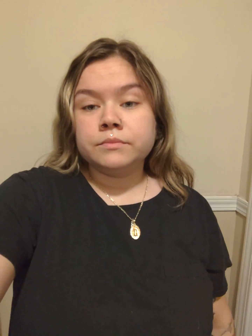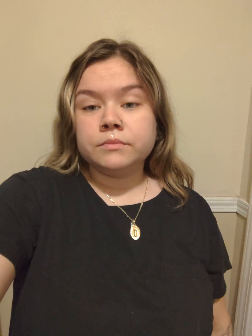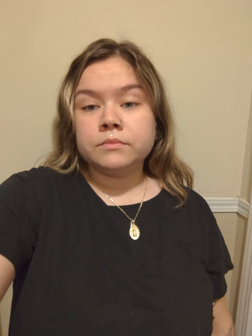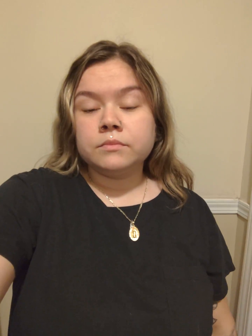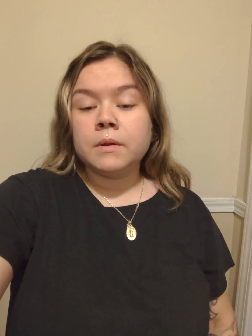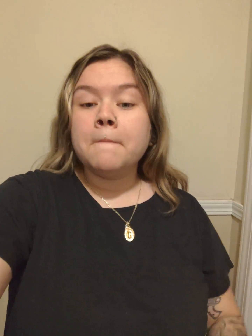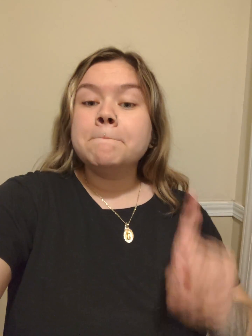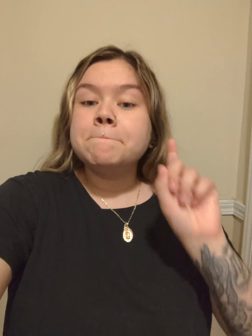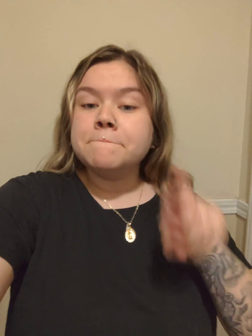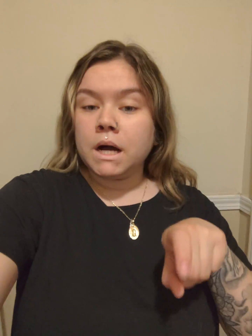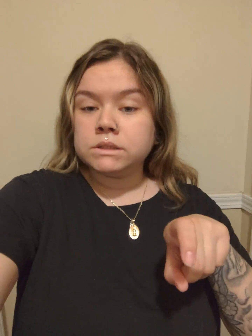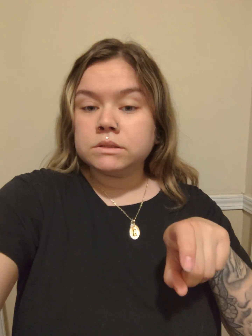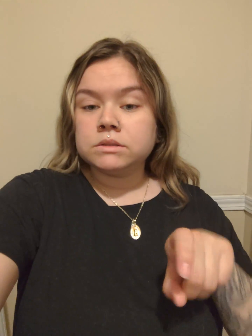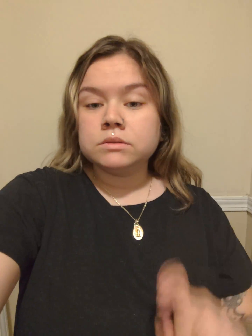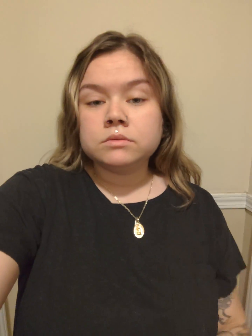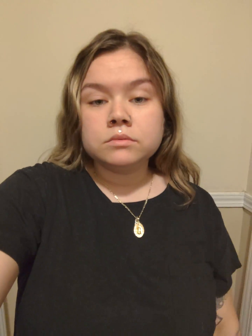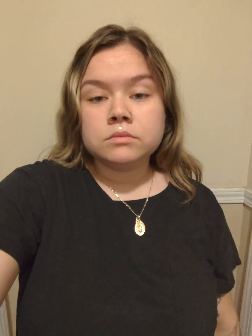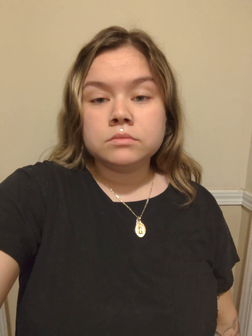must